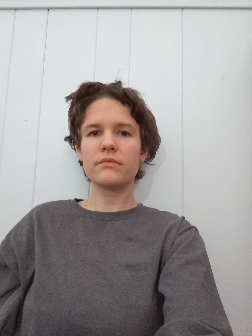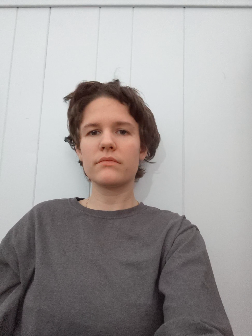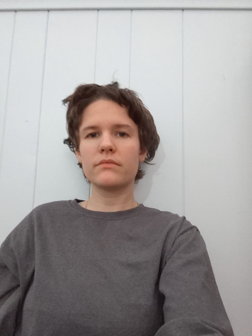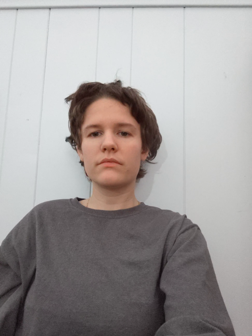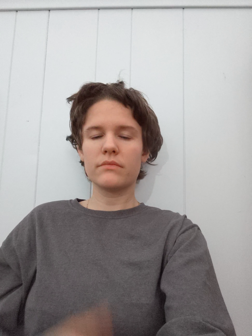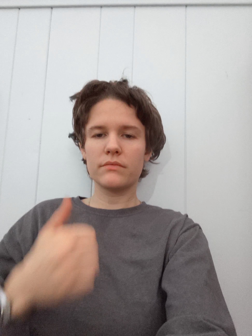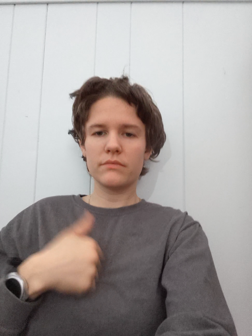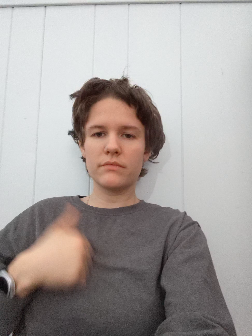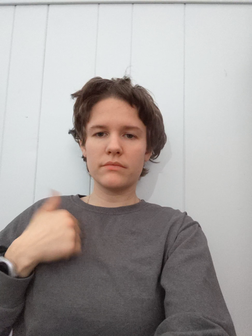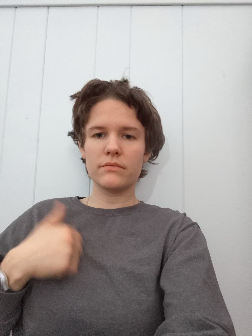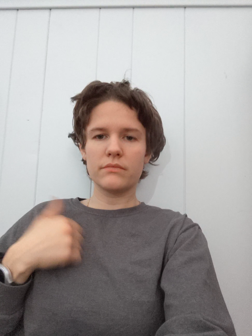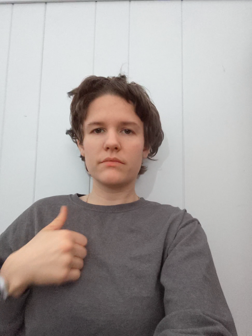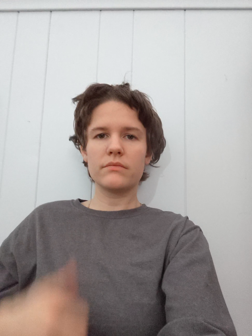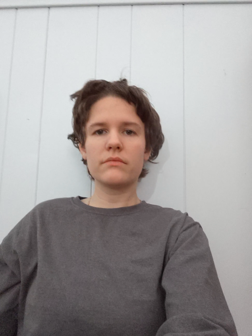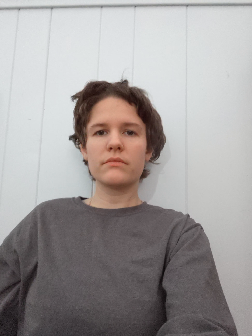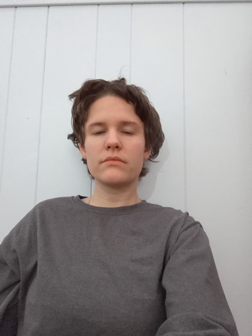bath